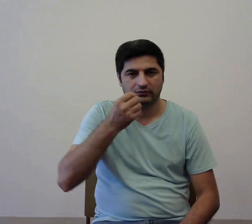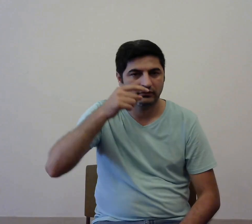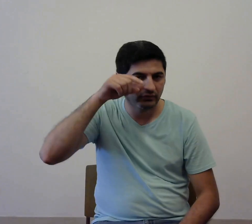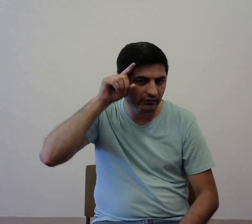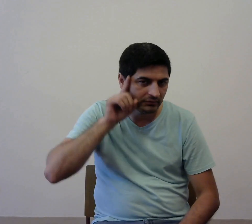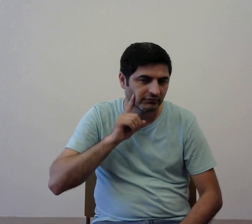azərbaycan